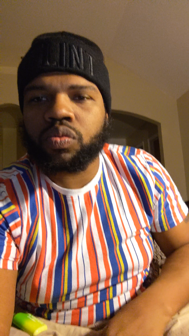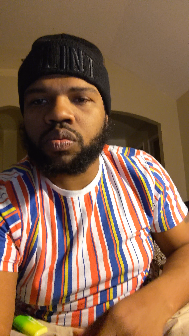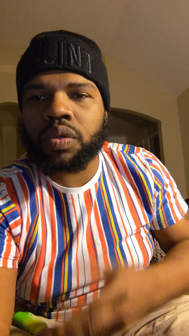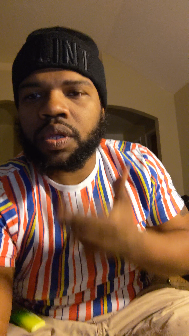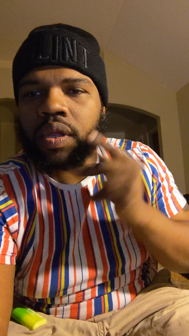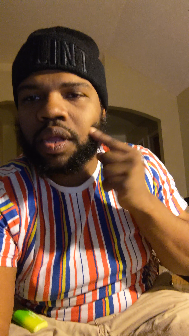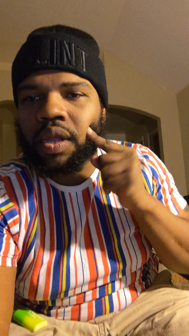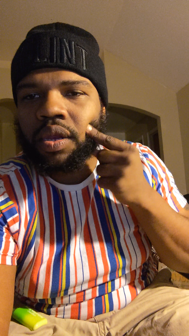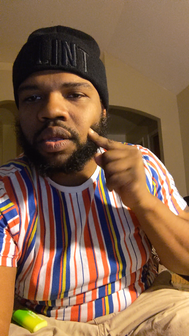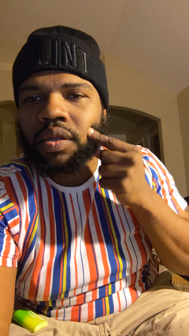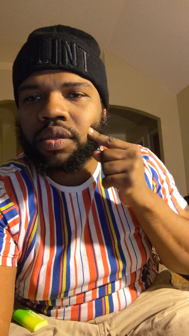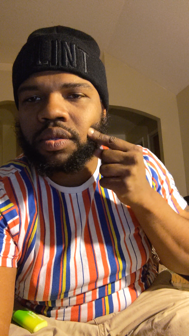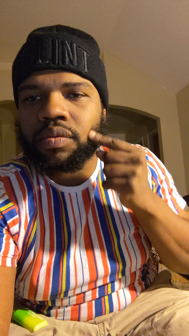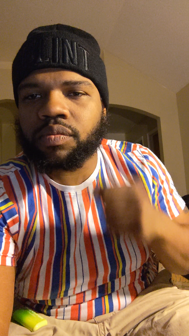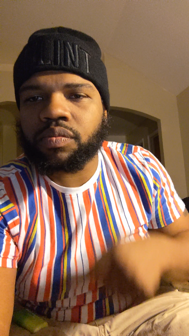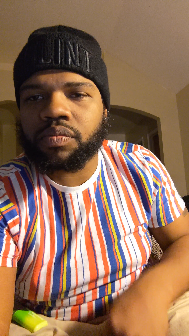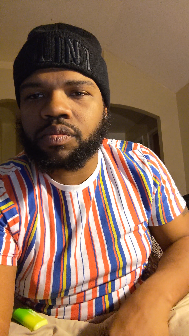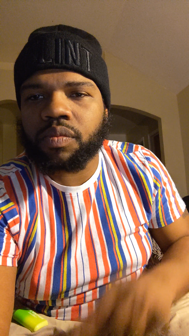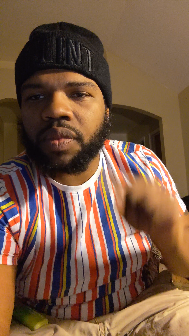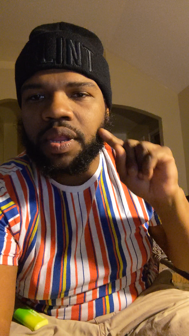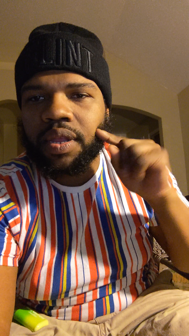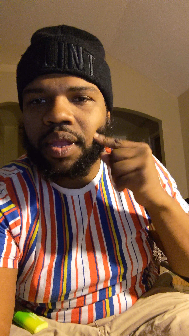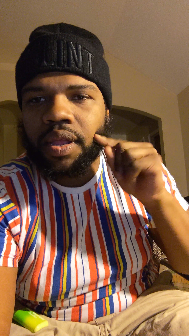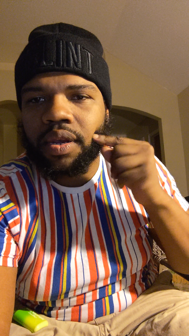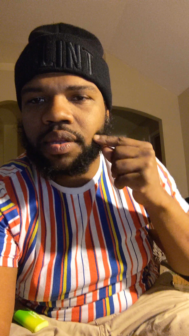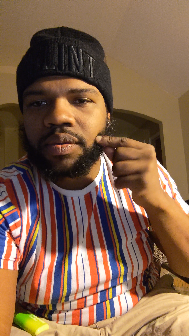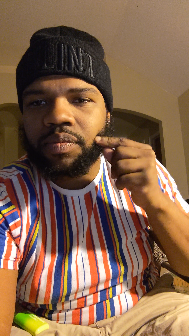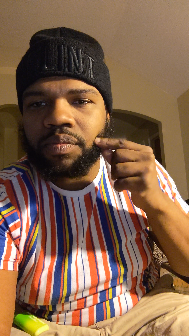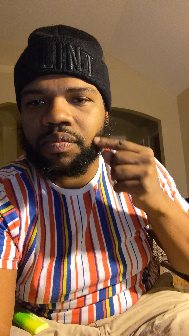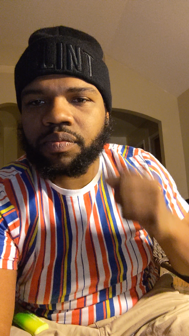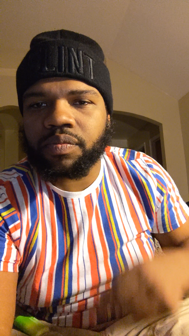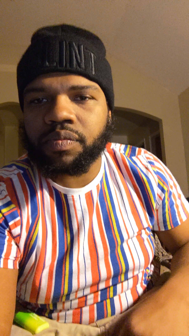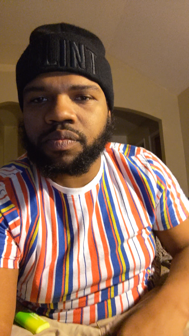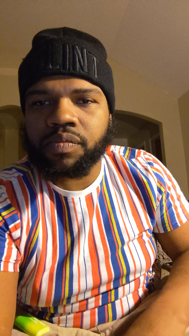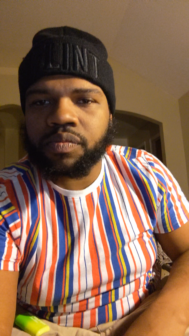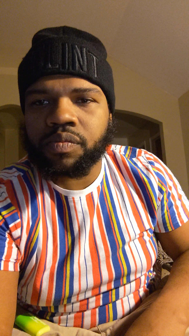candy